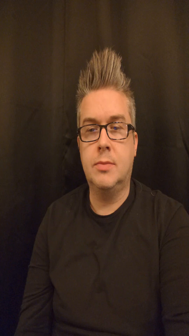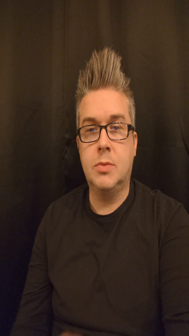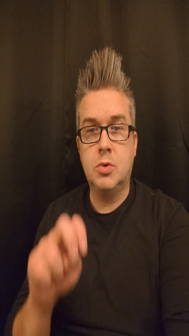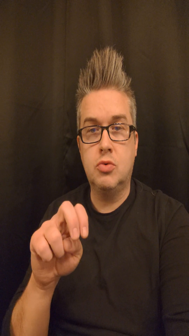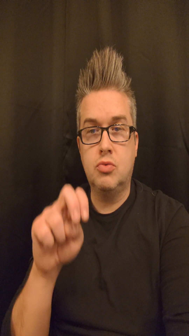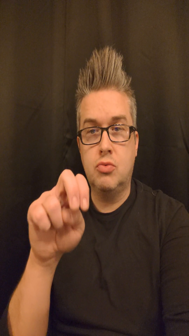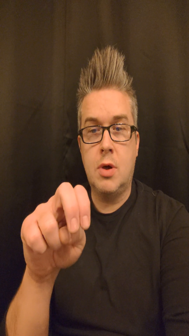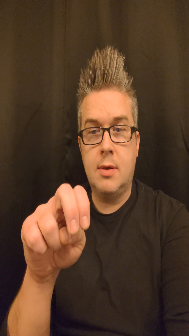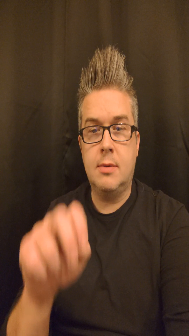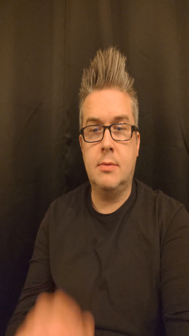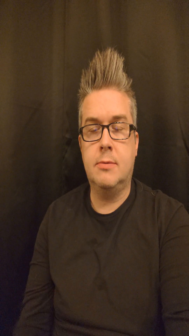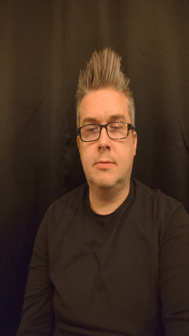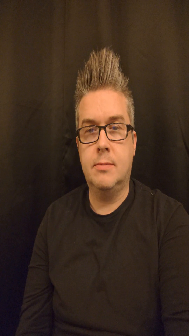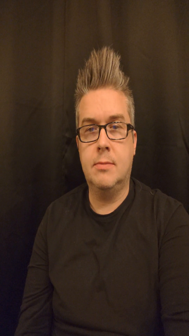ride